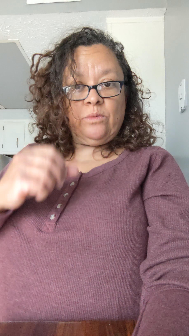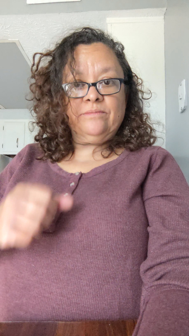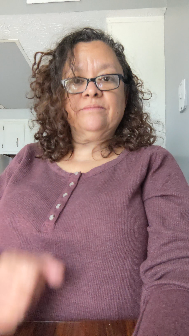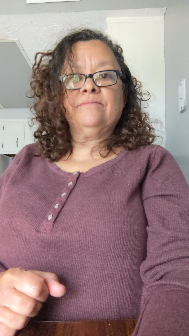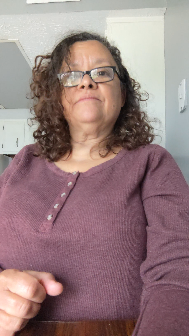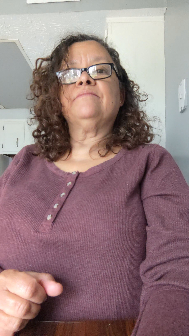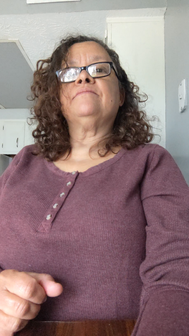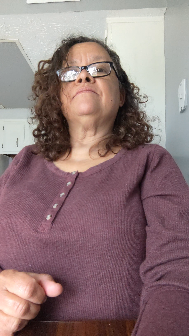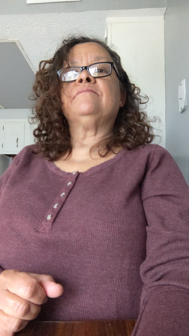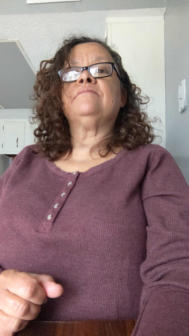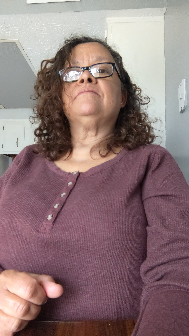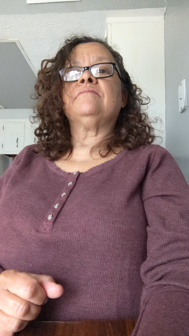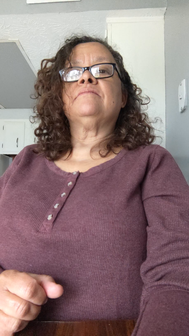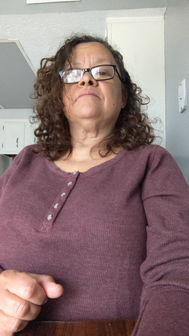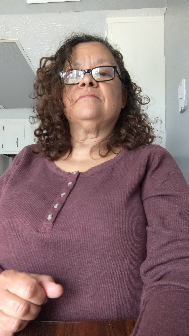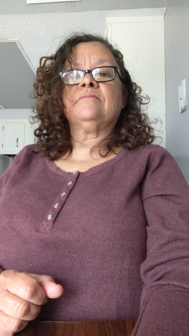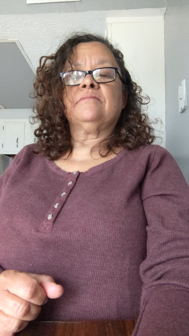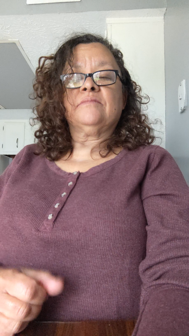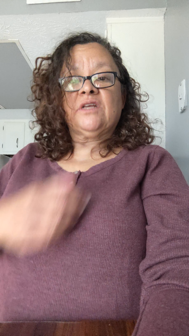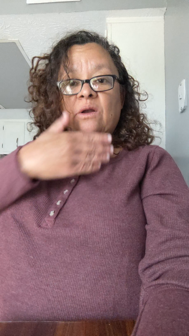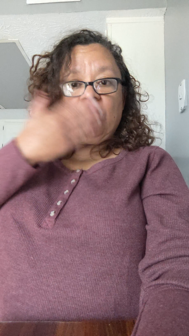all gone